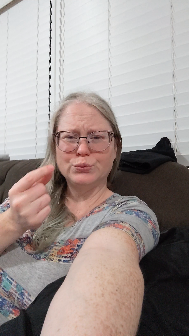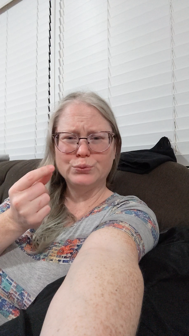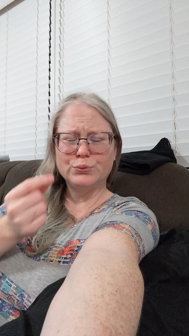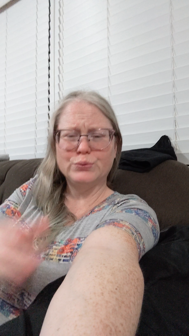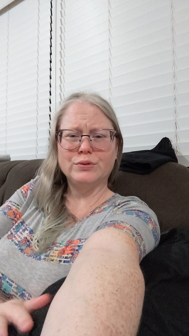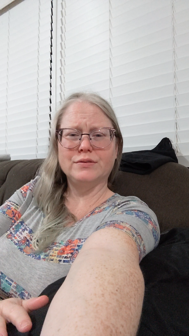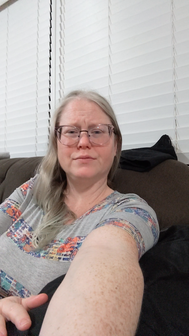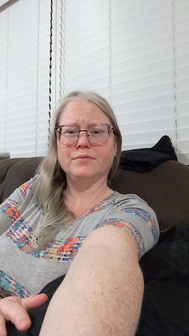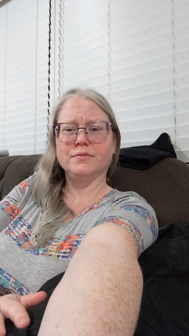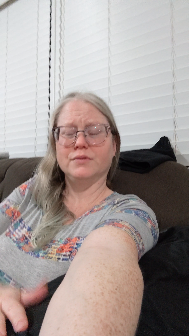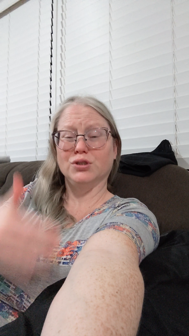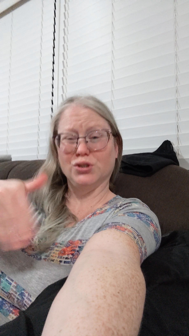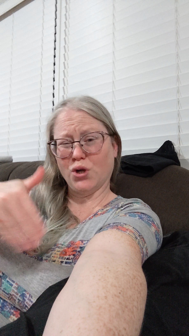shorts